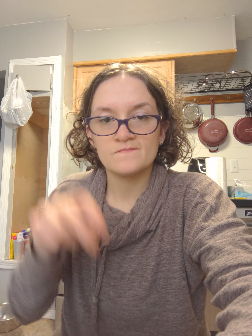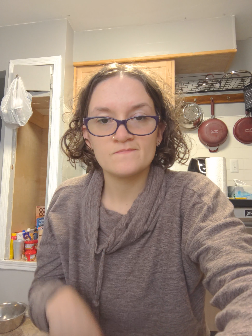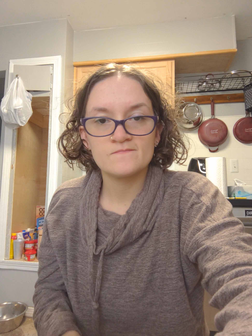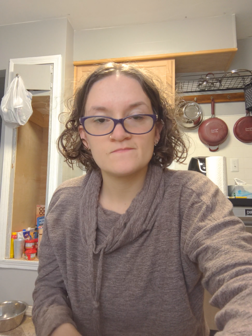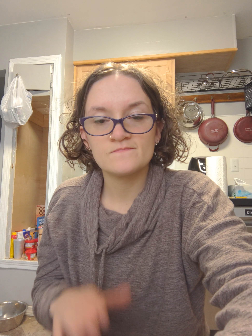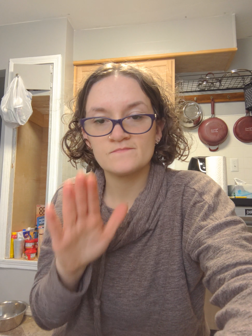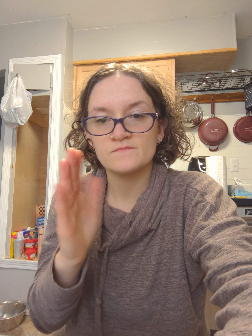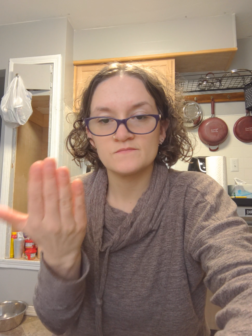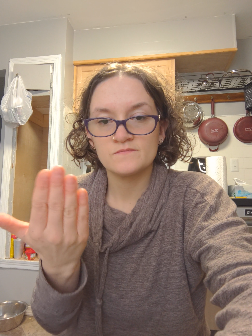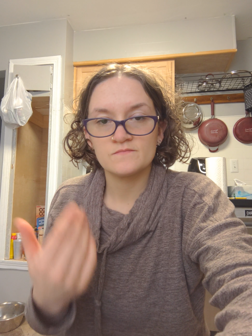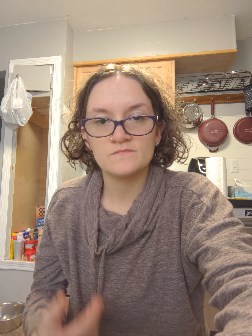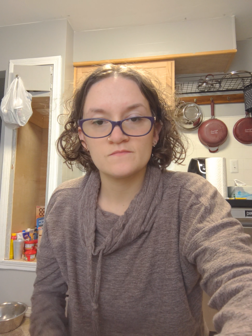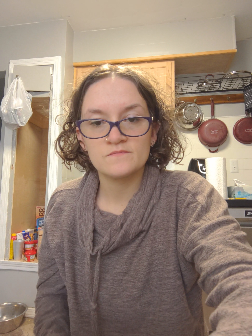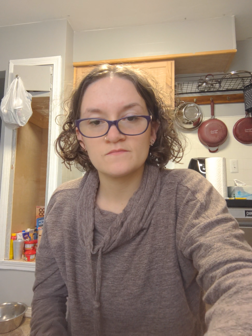book